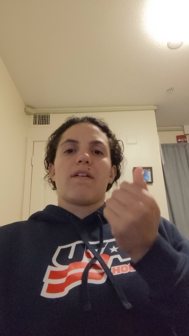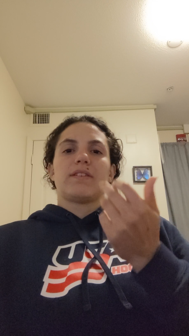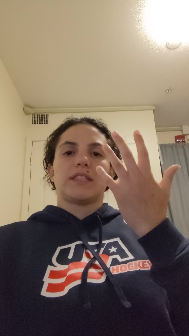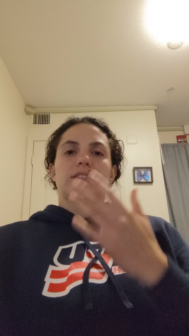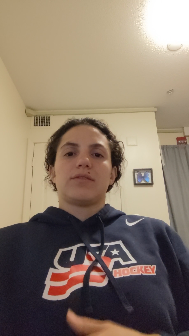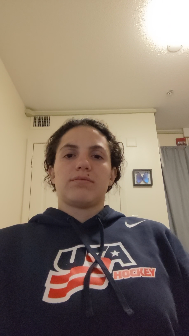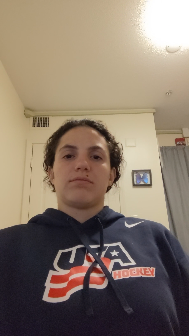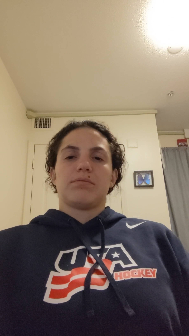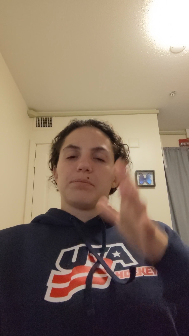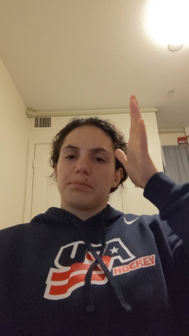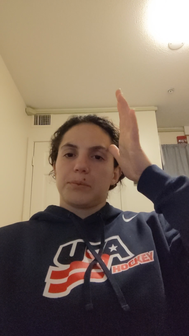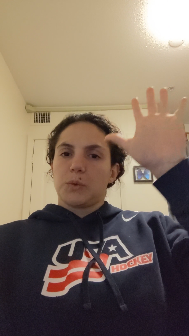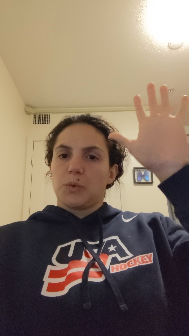moose